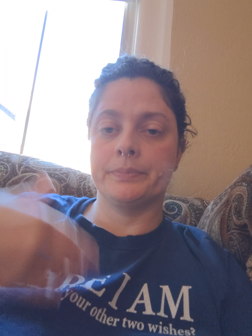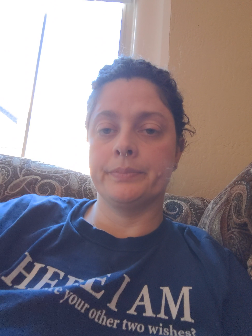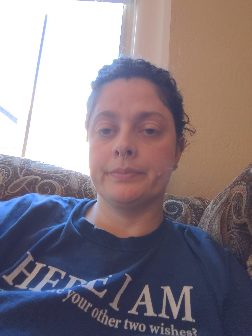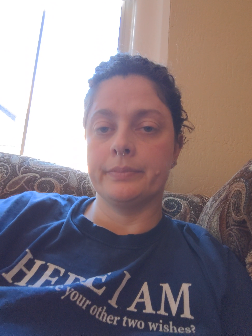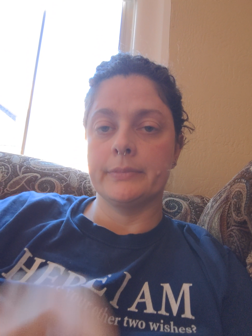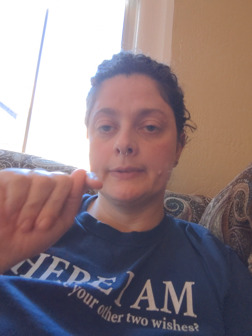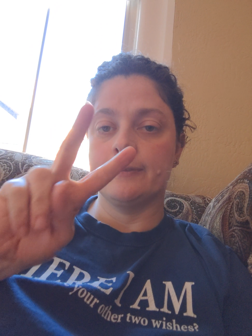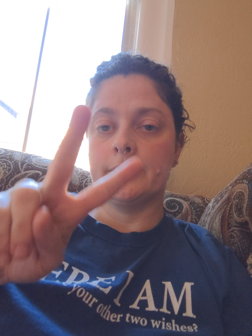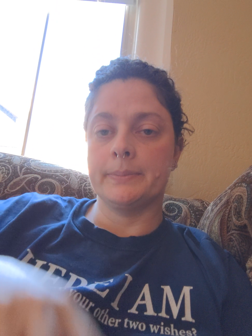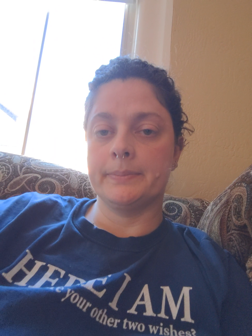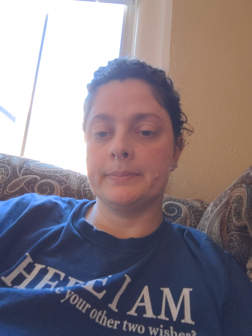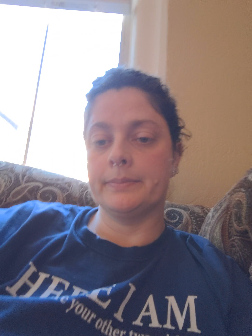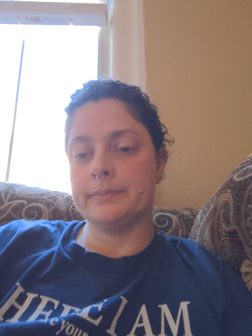TV